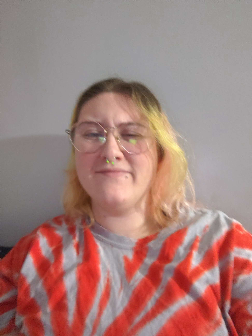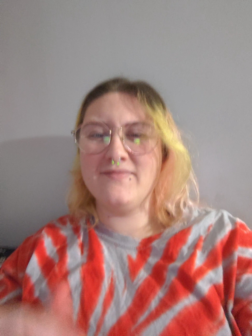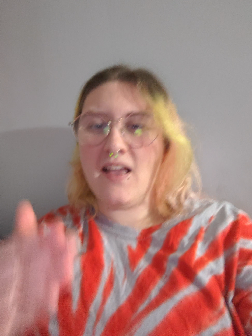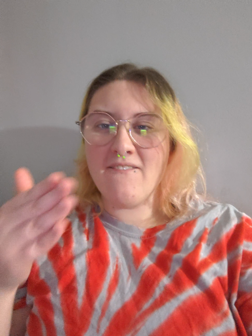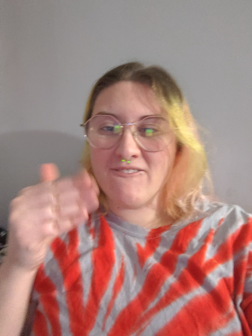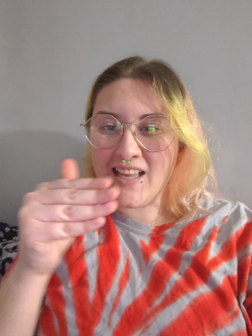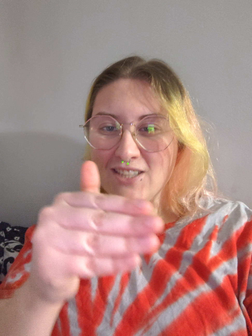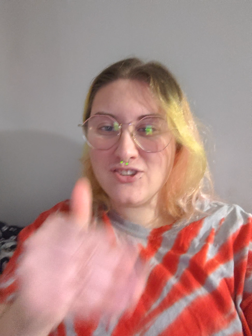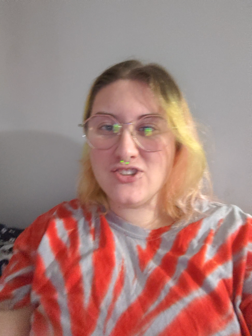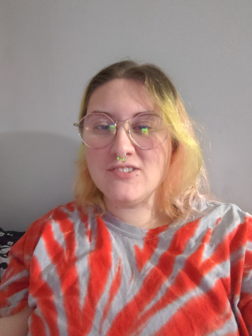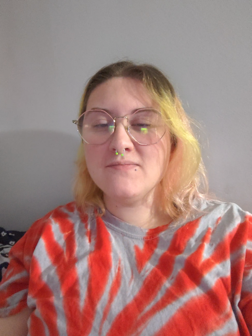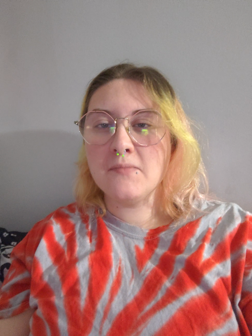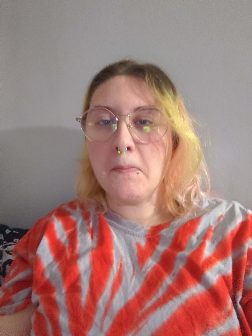fish